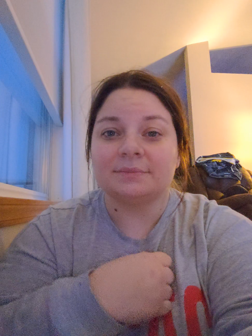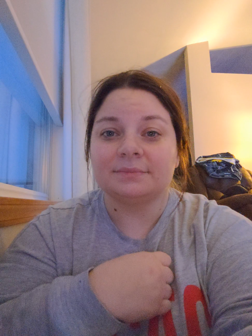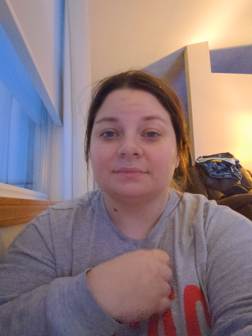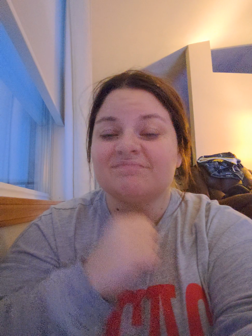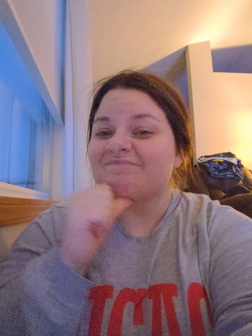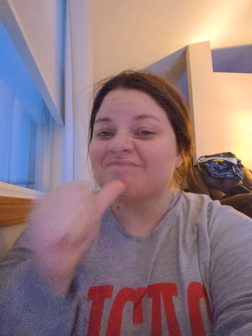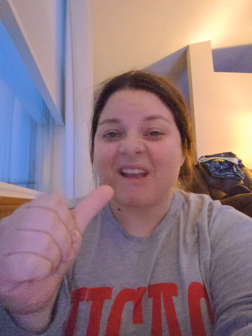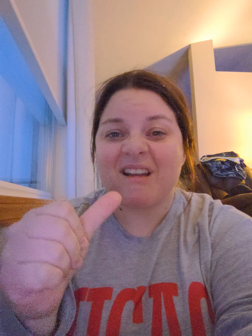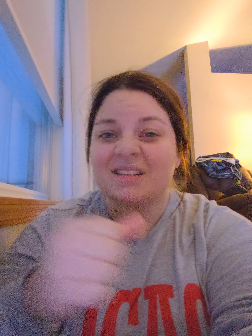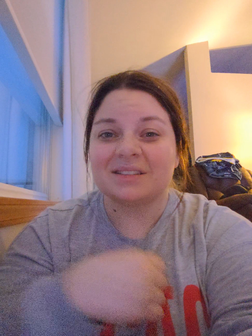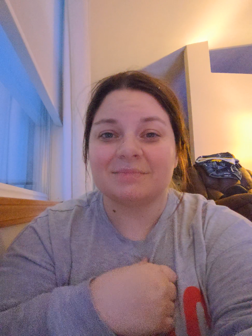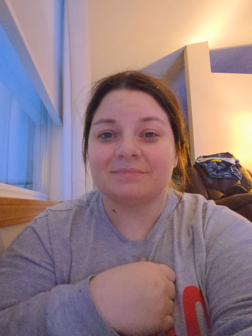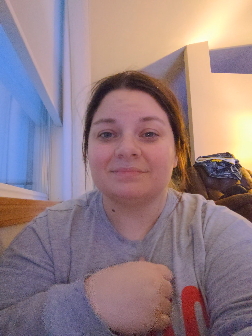not